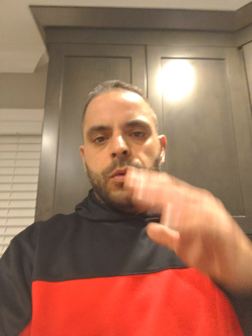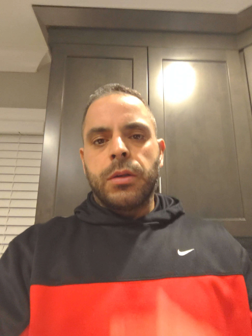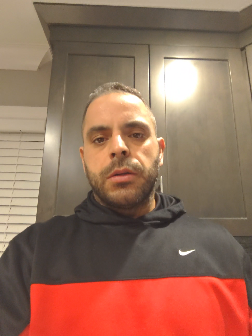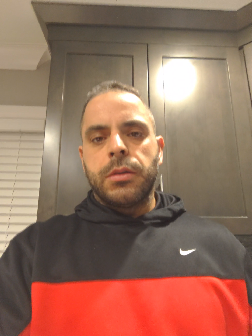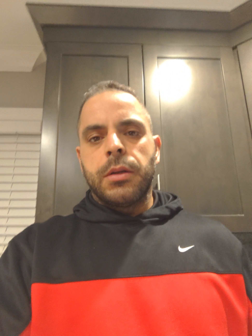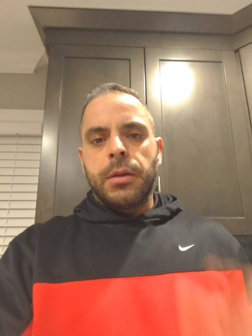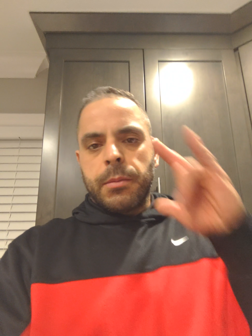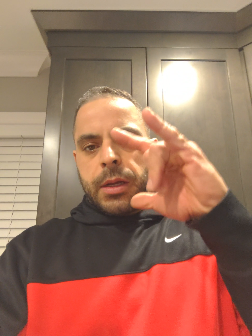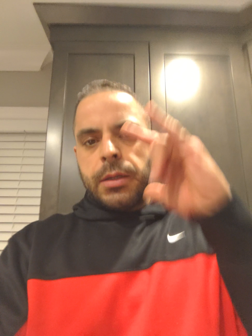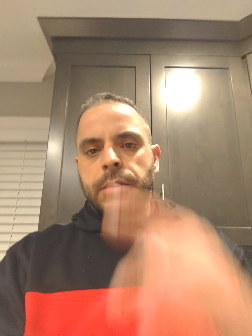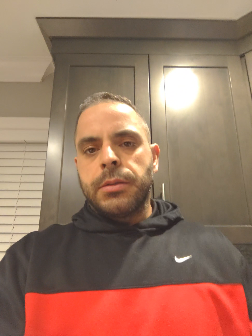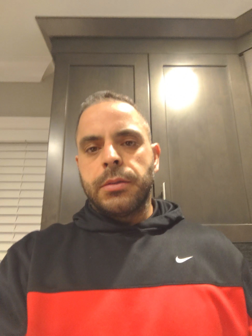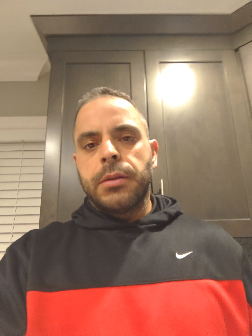airplane